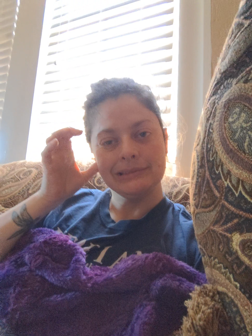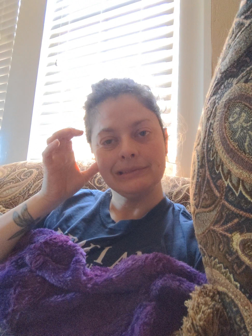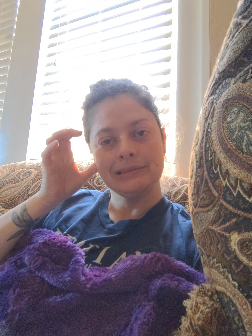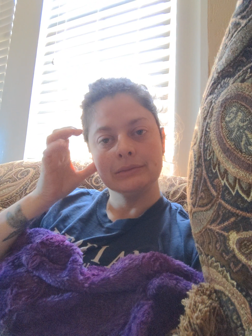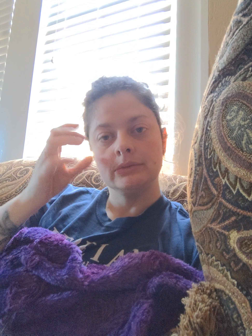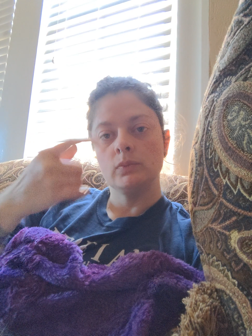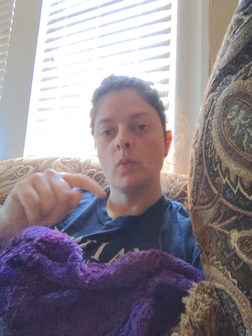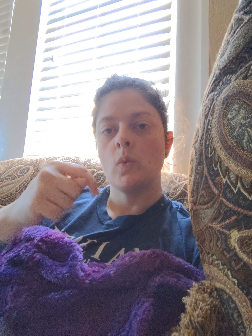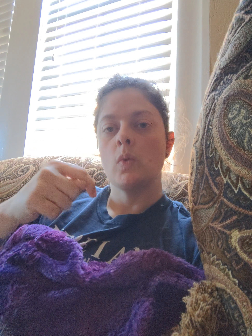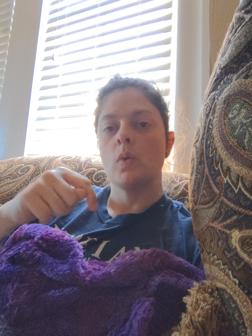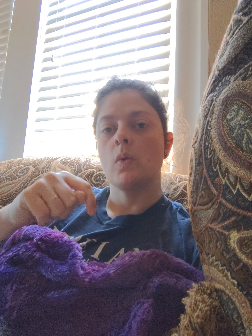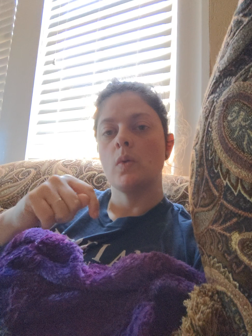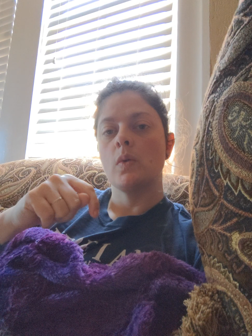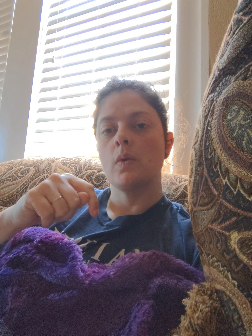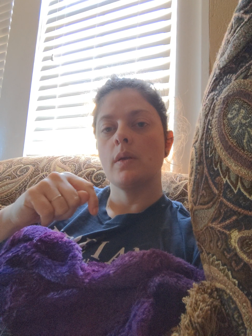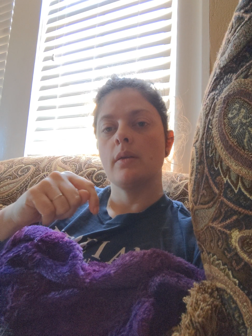toy